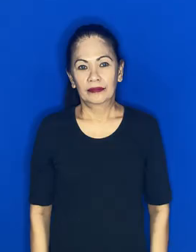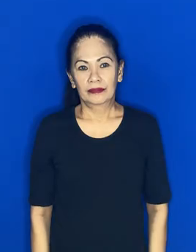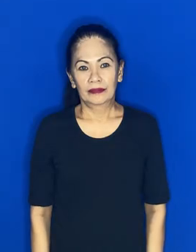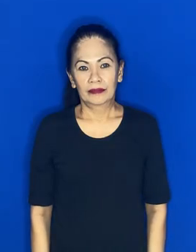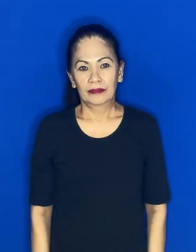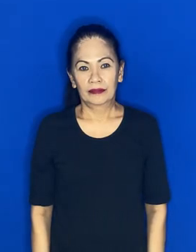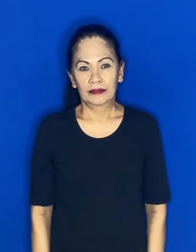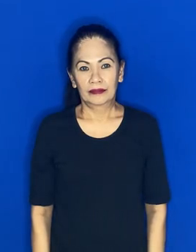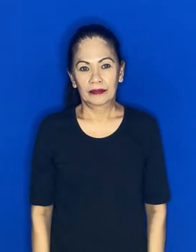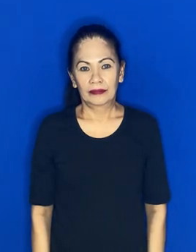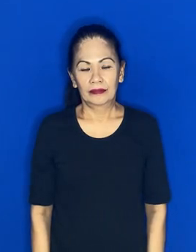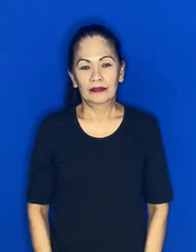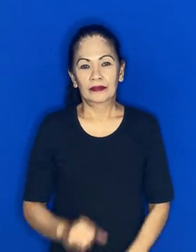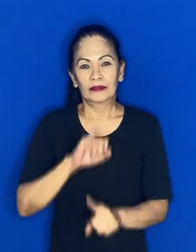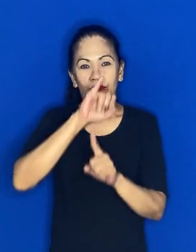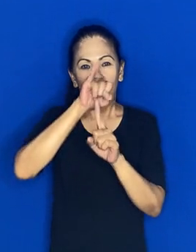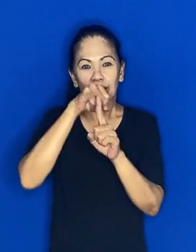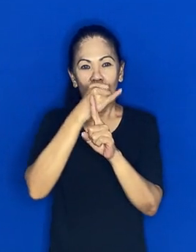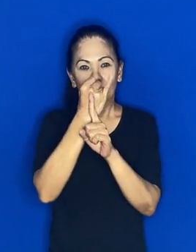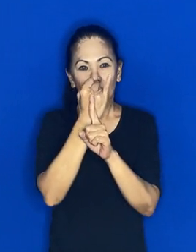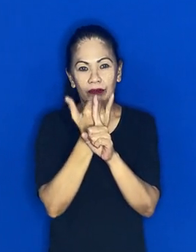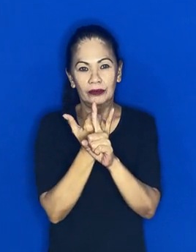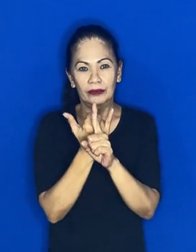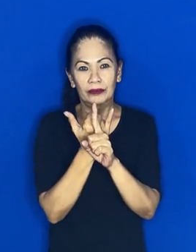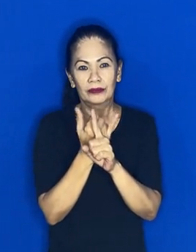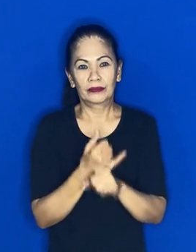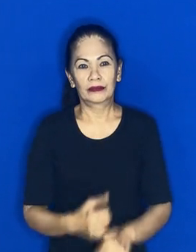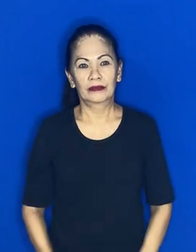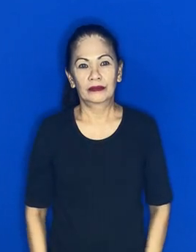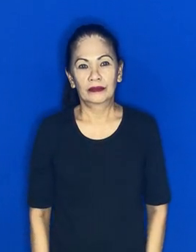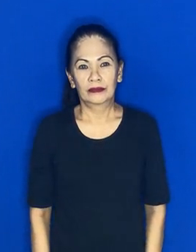july